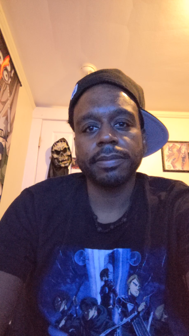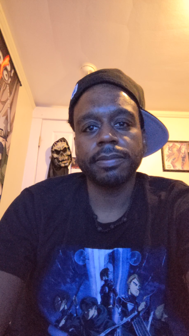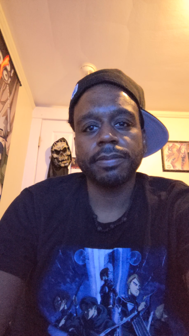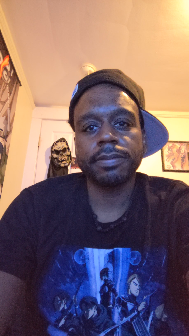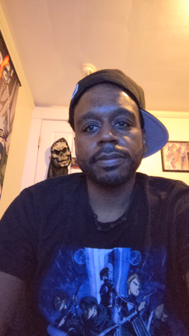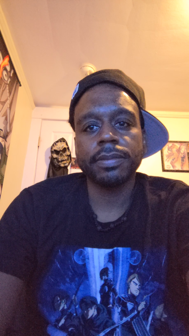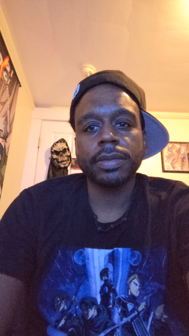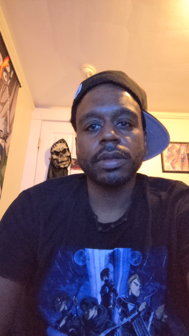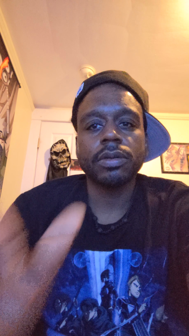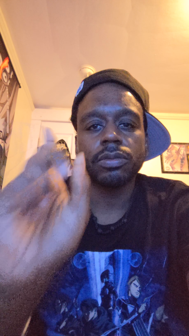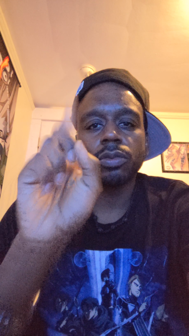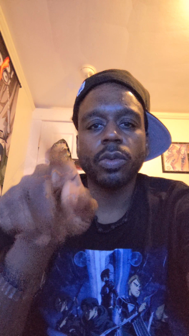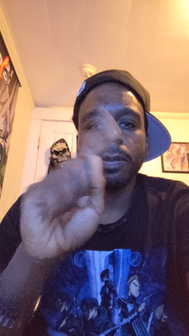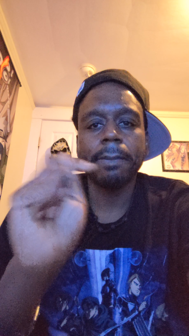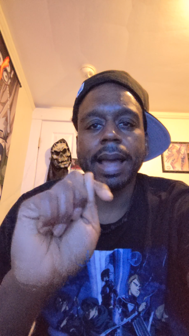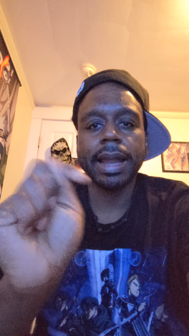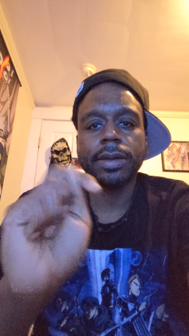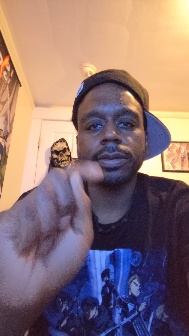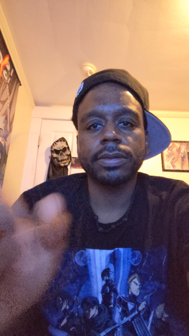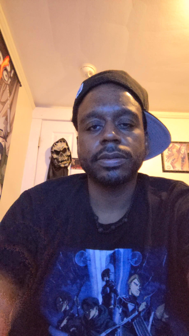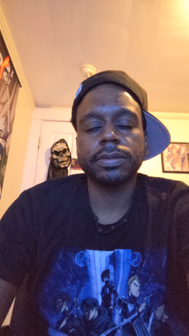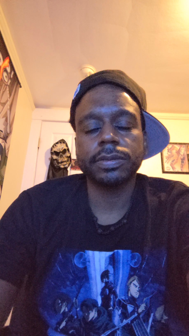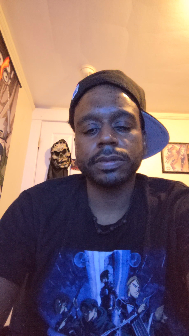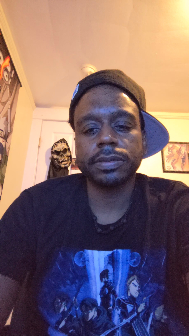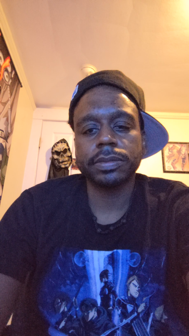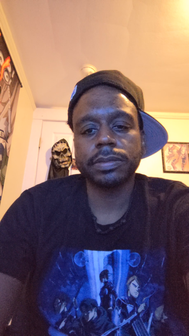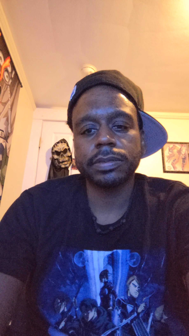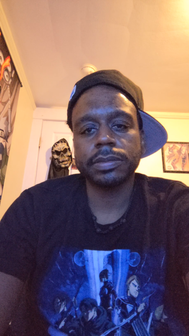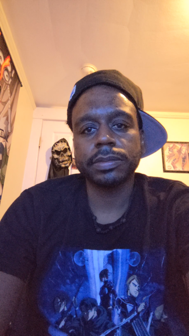go potty